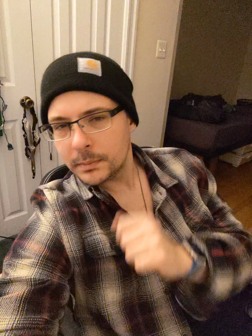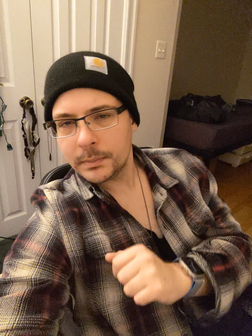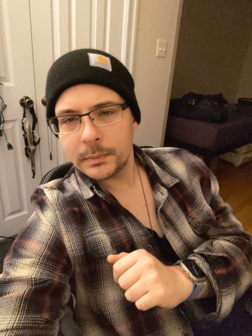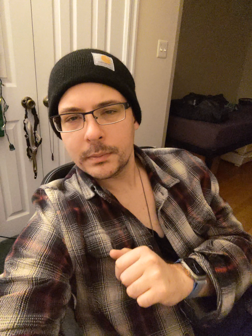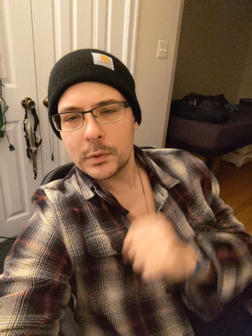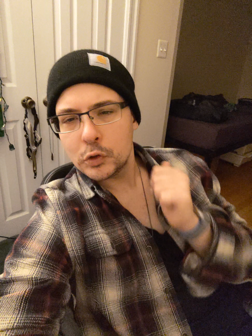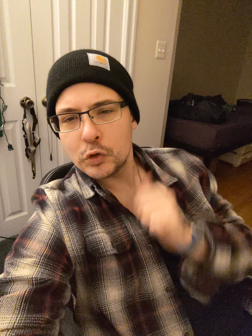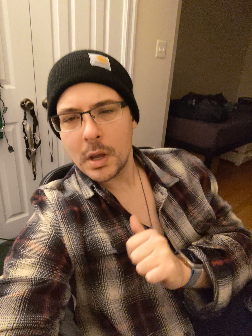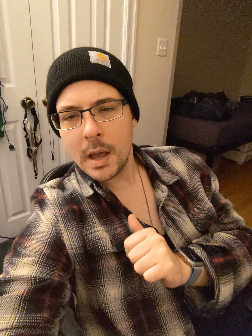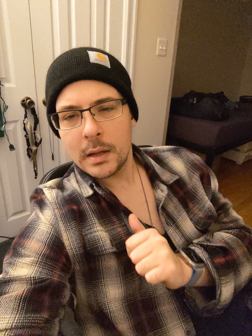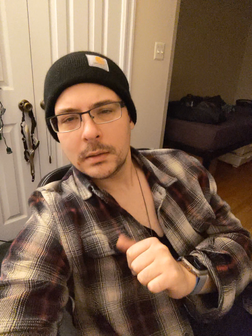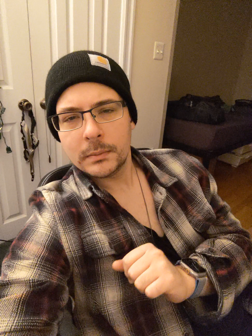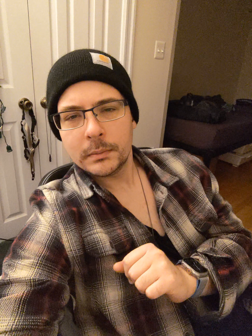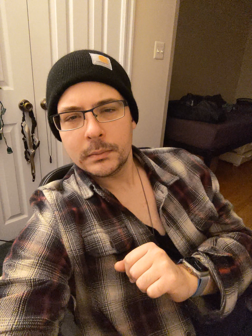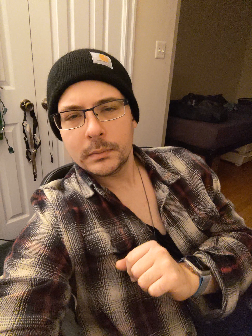jacket